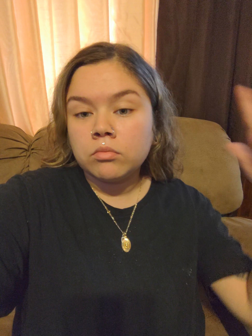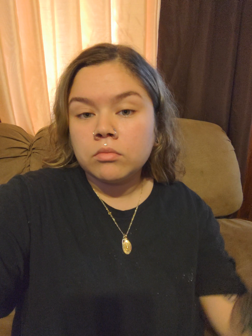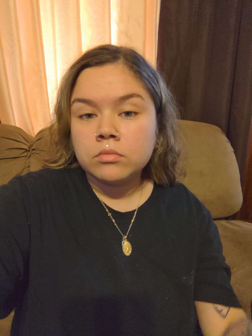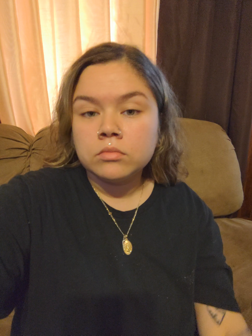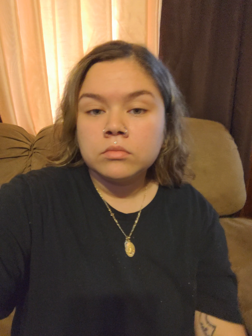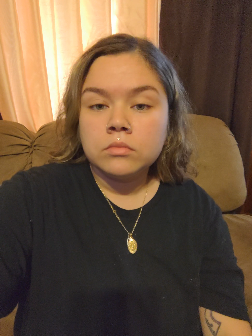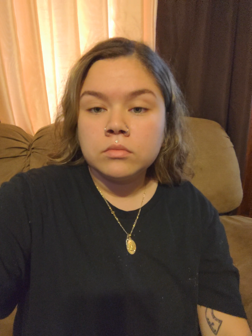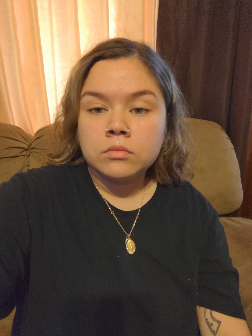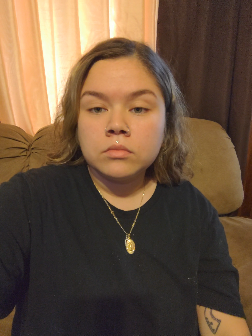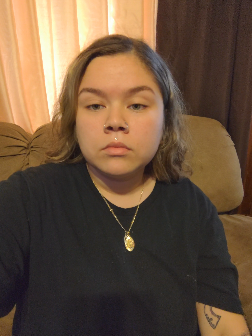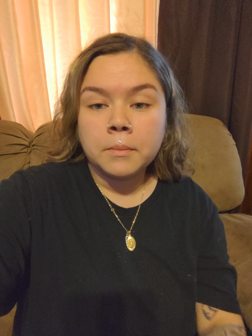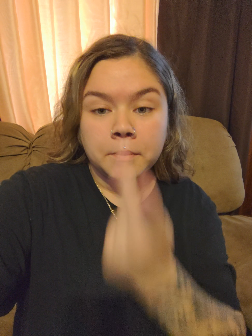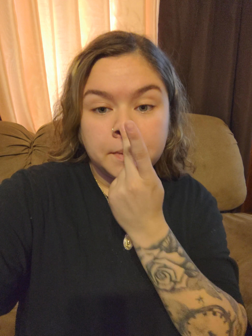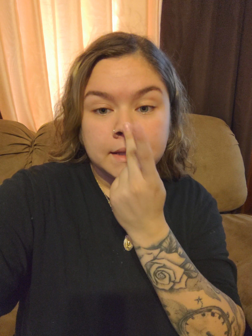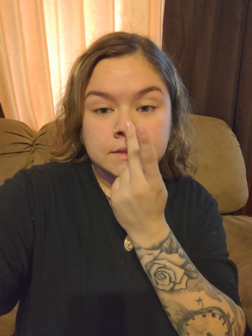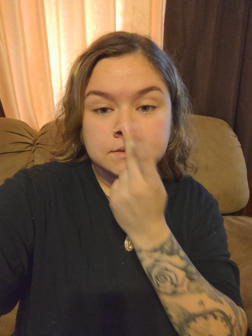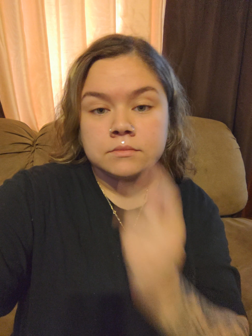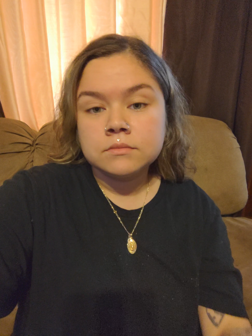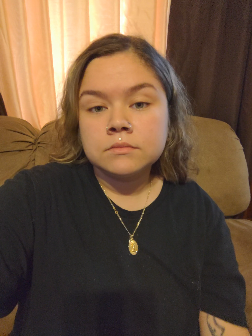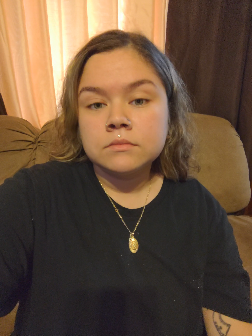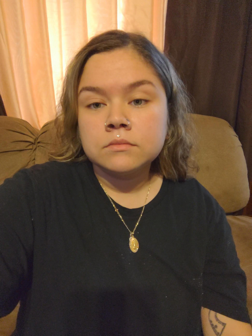penis